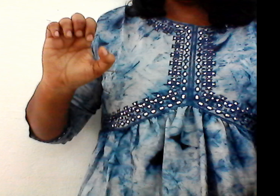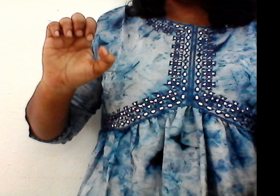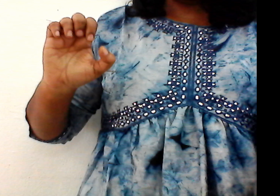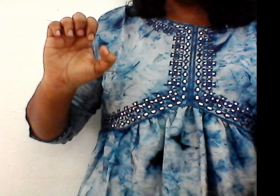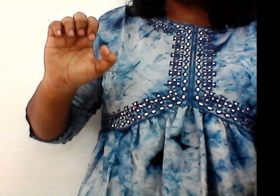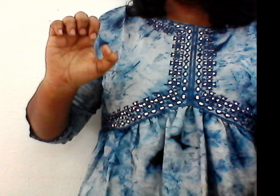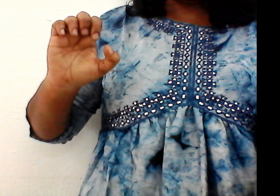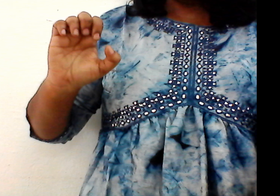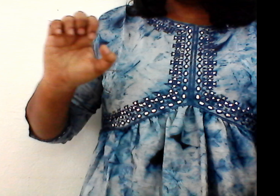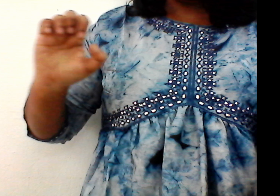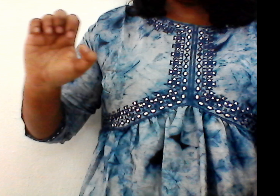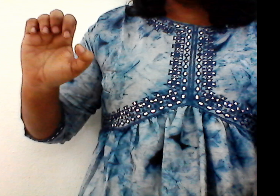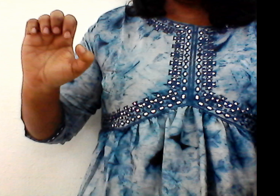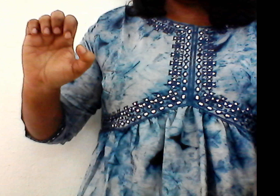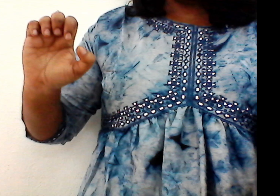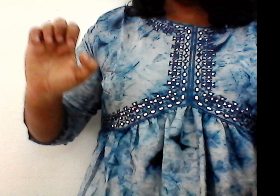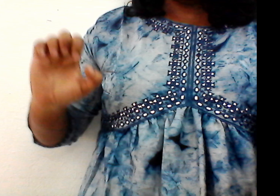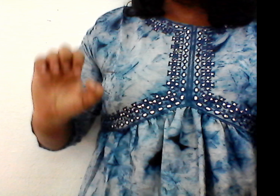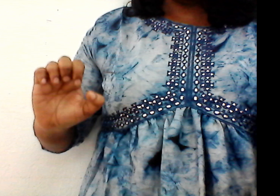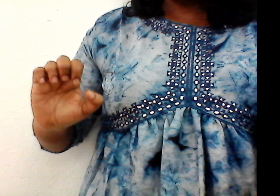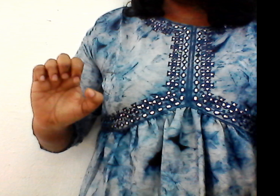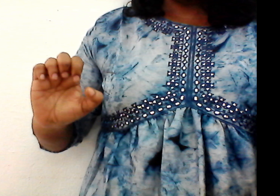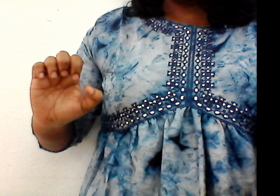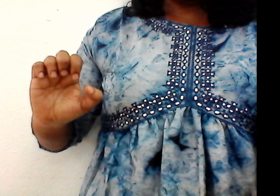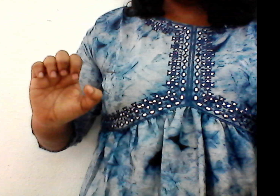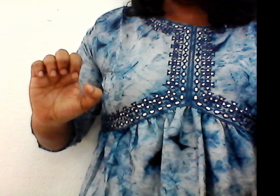ഈ